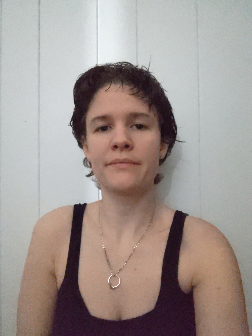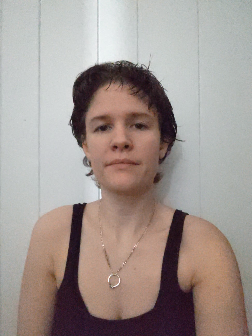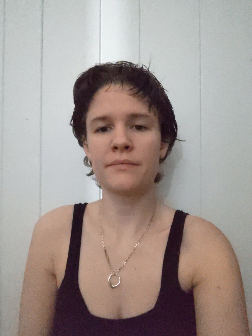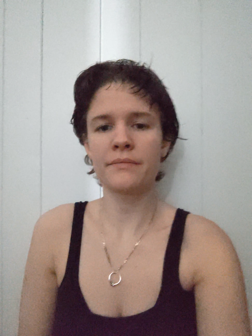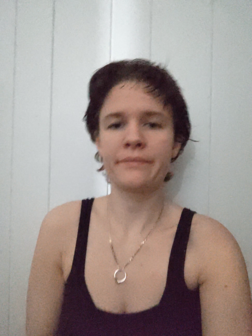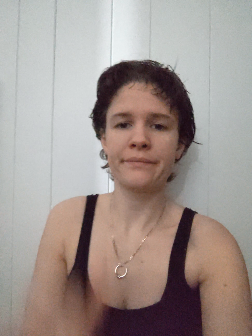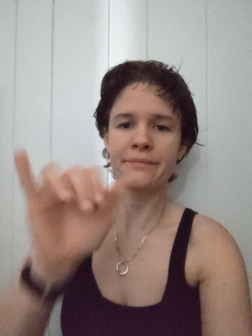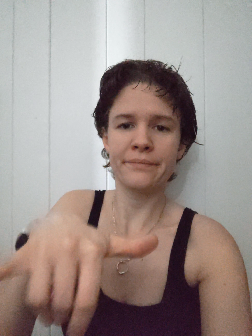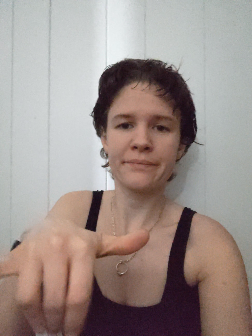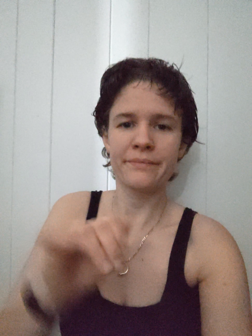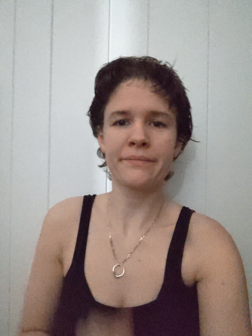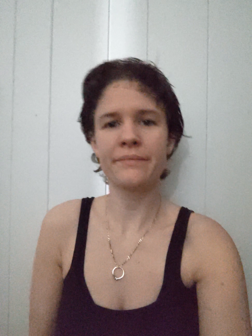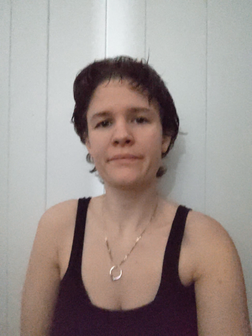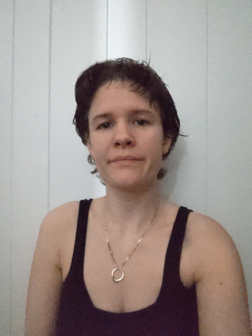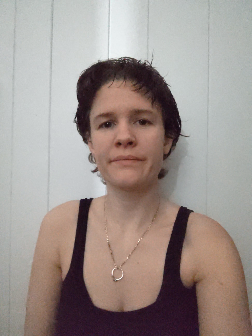that